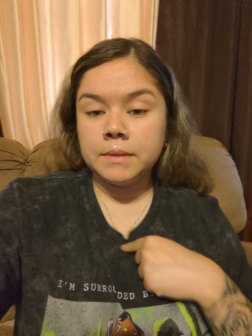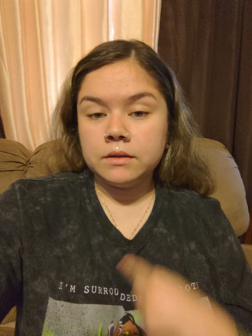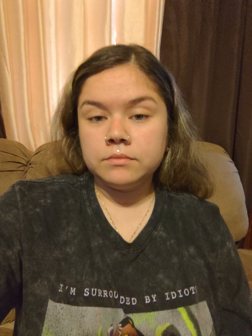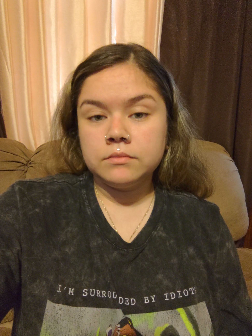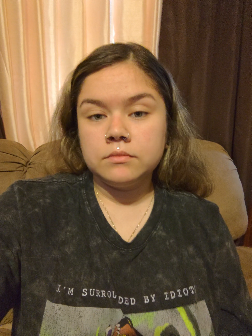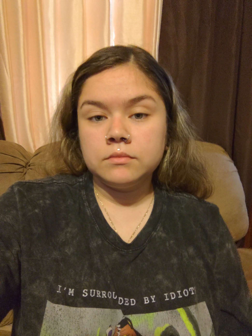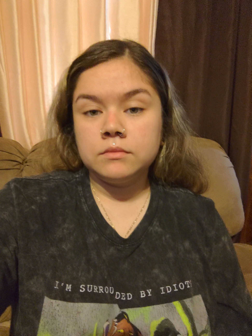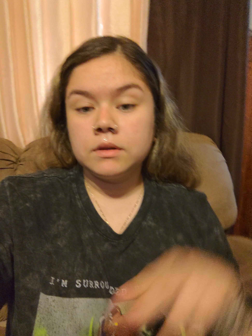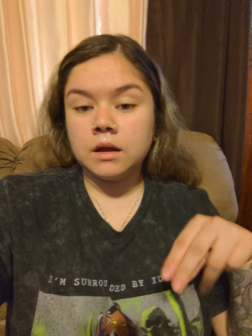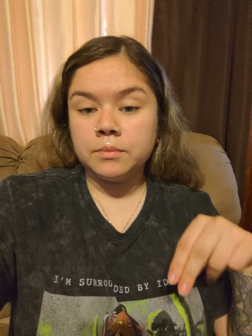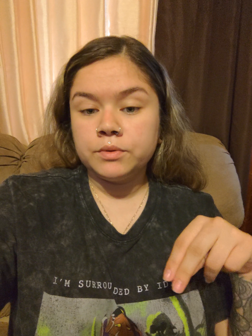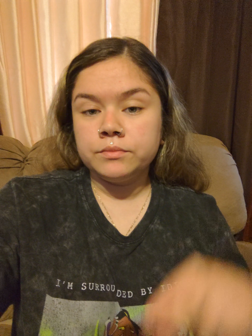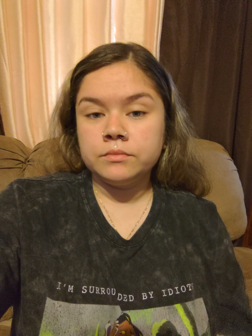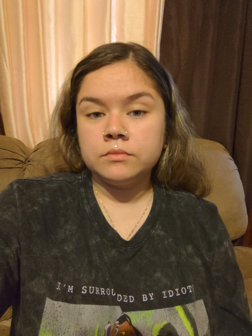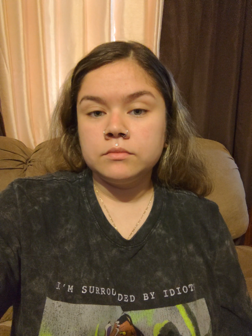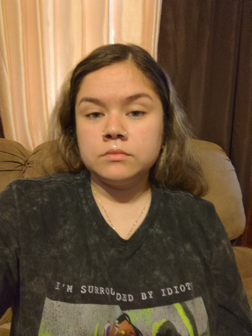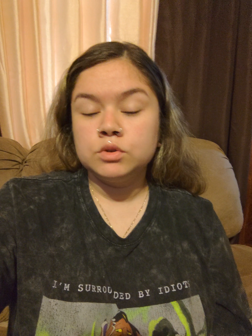diaper